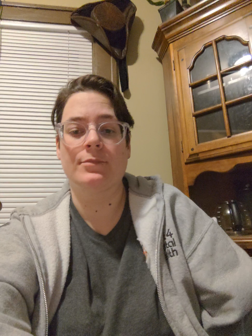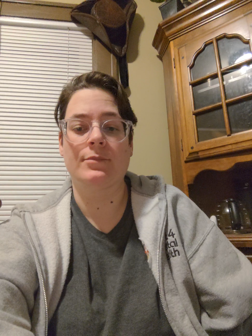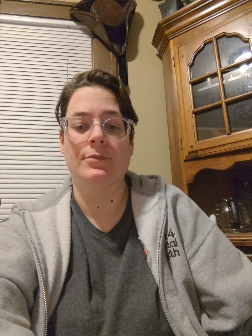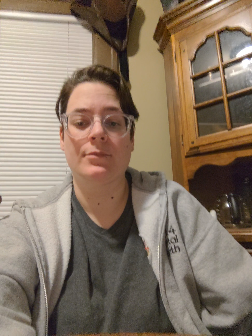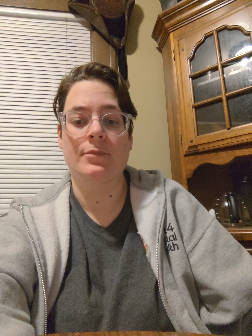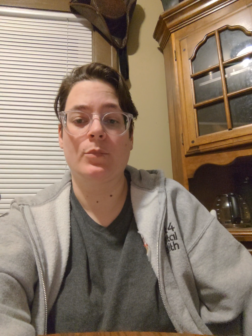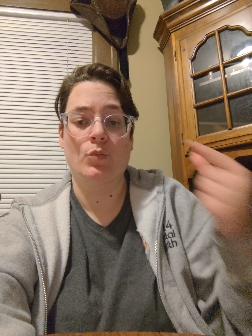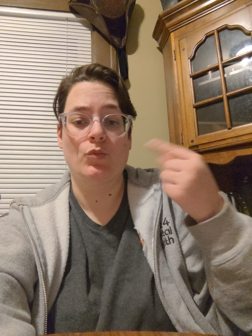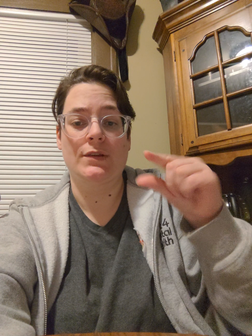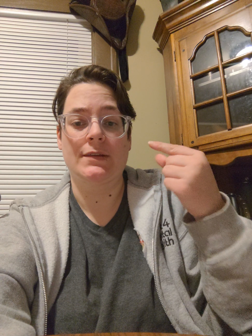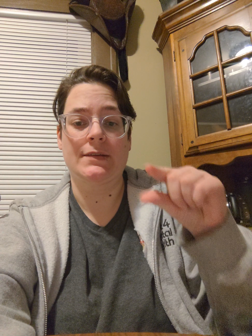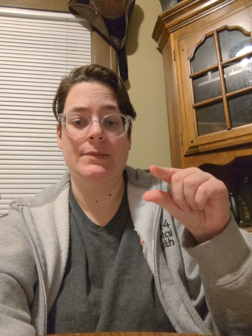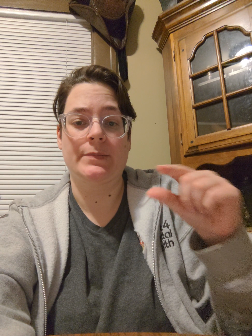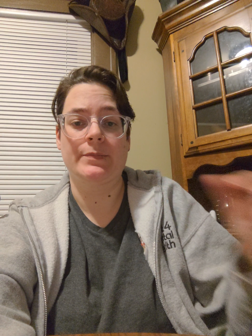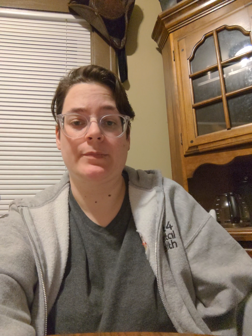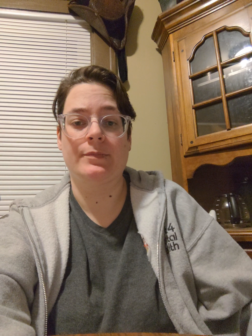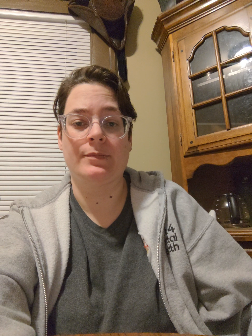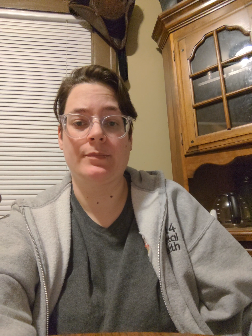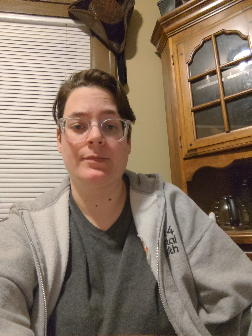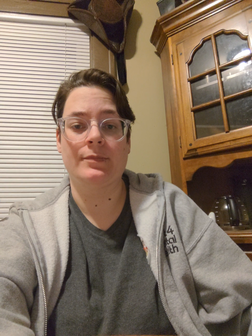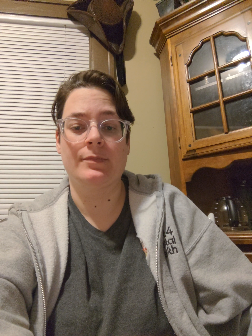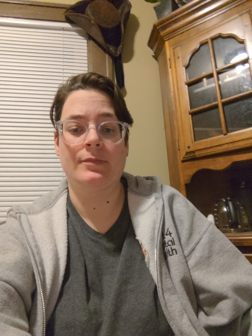green